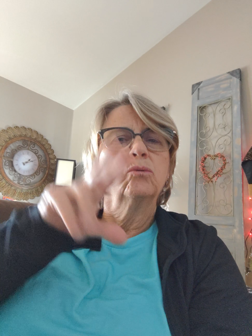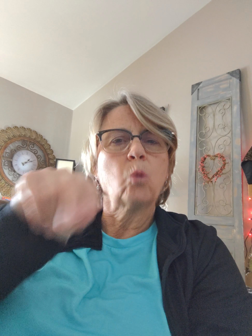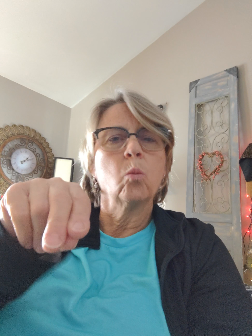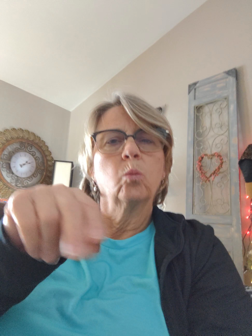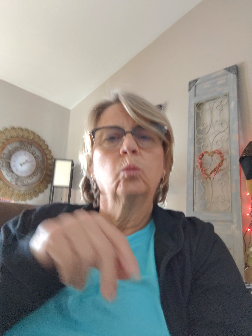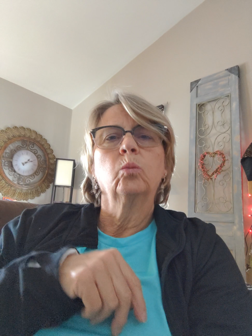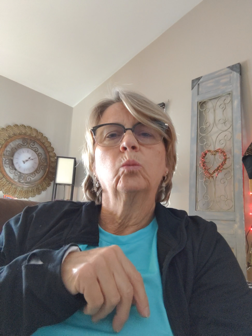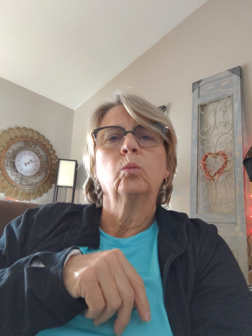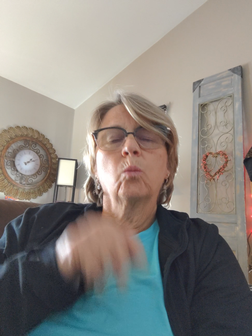no